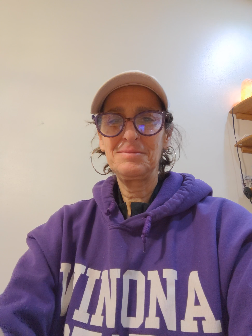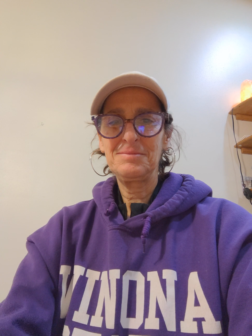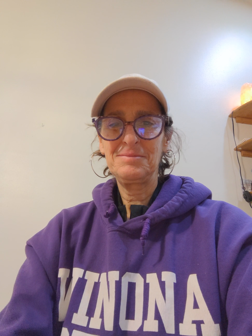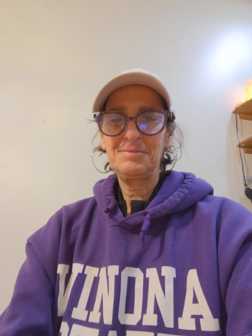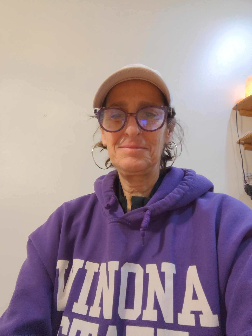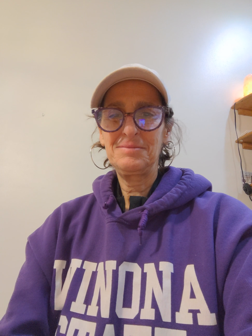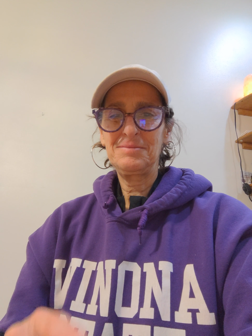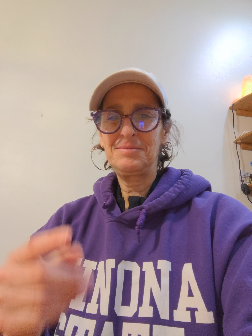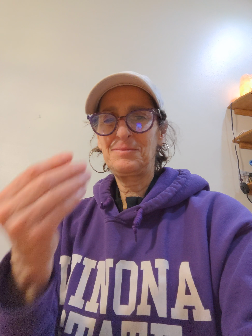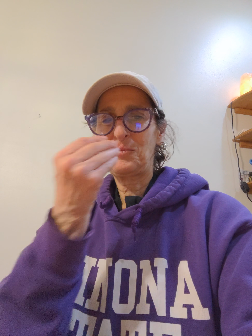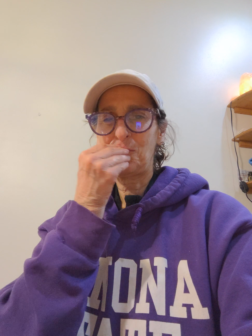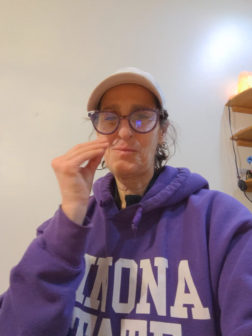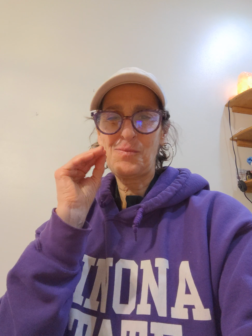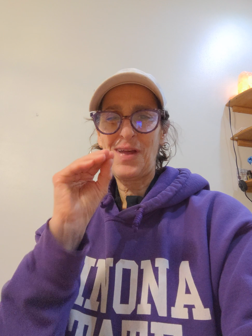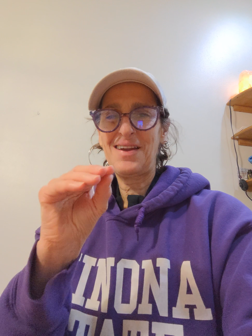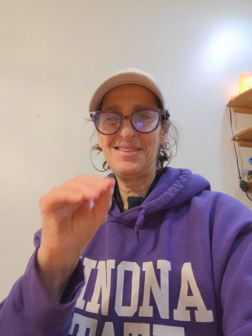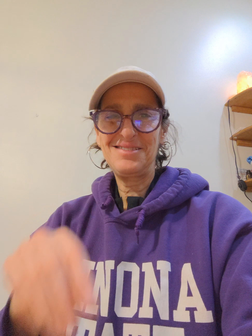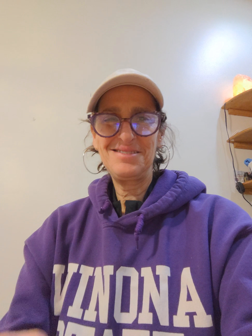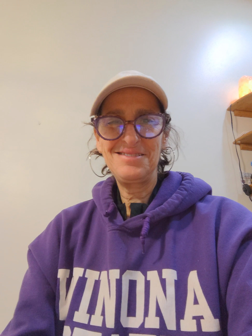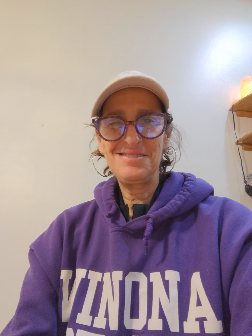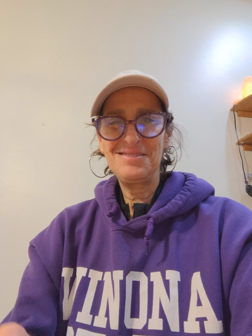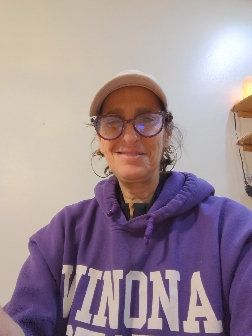kiss